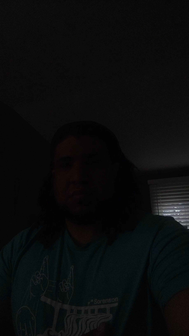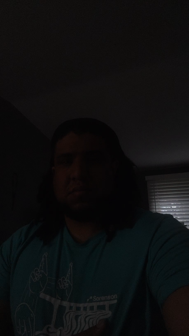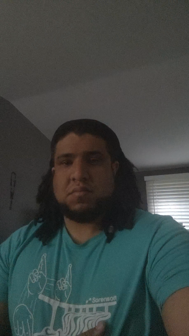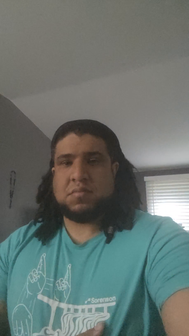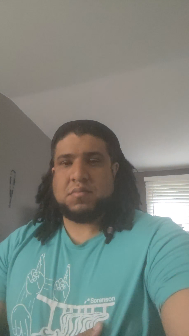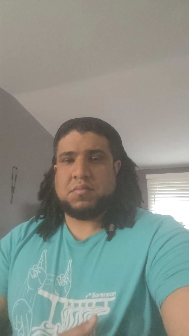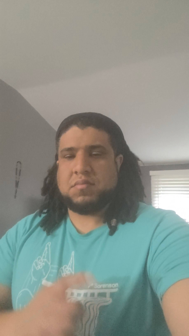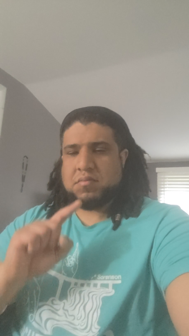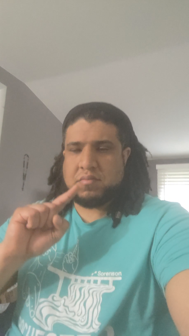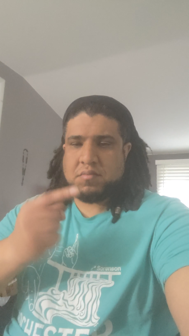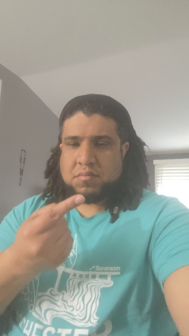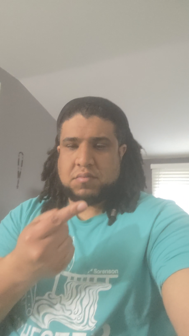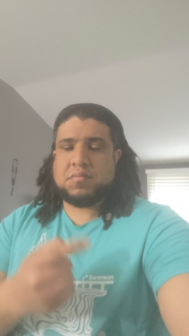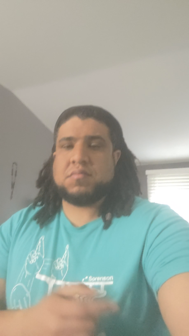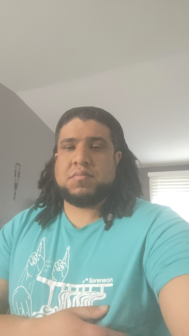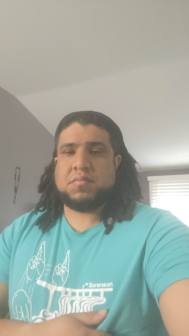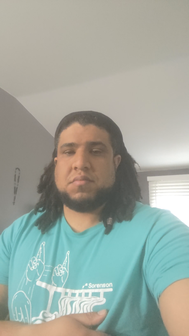hurt